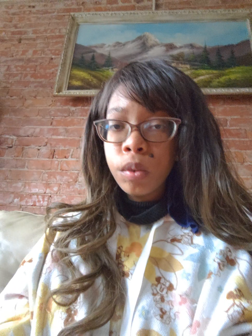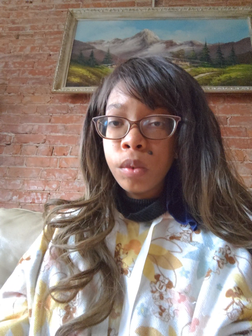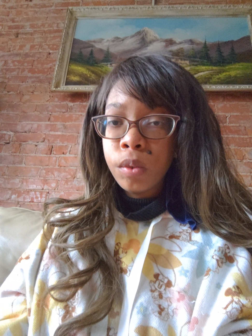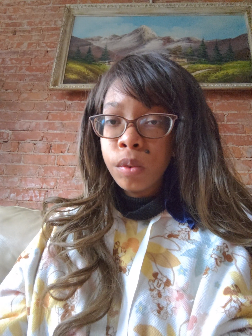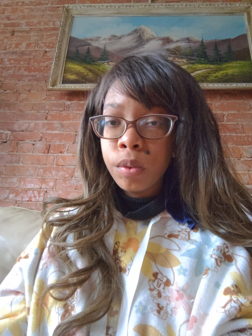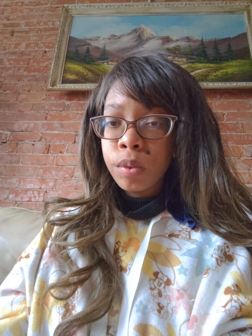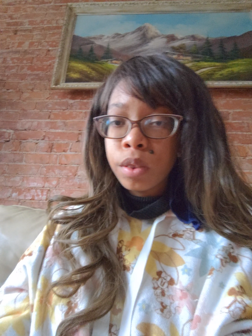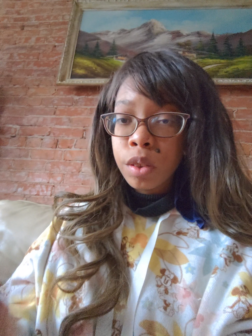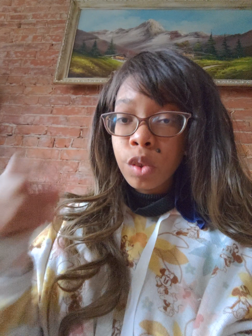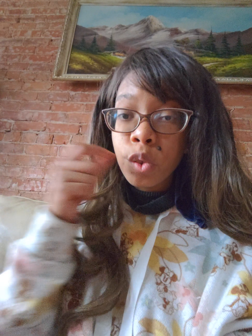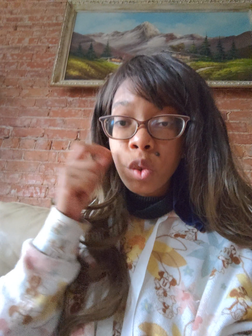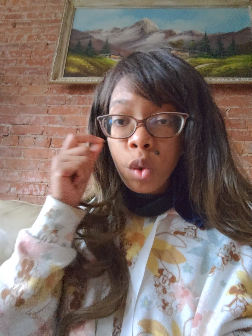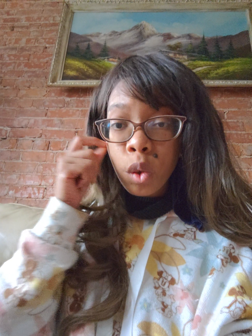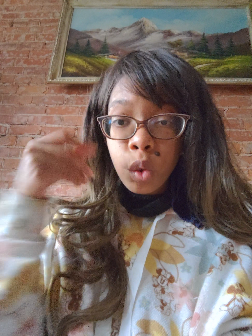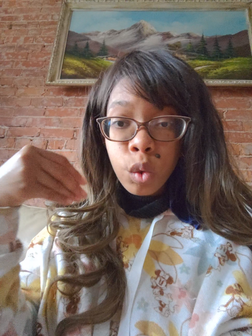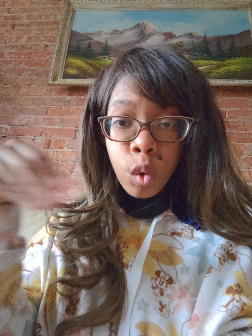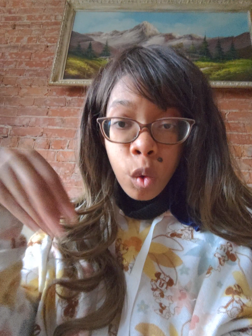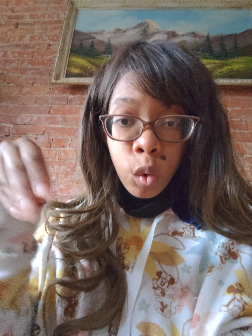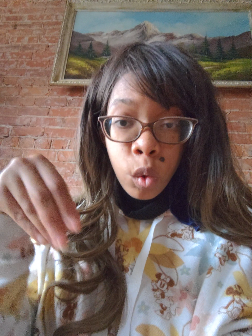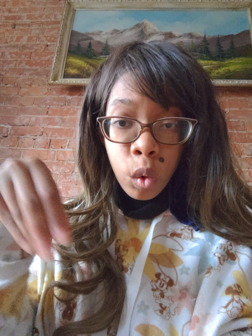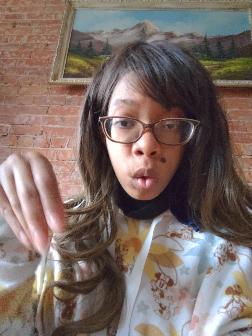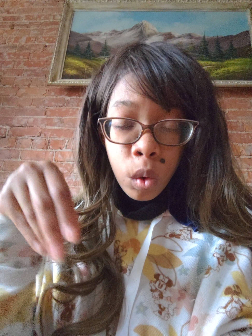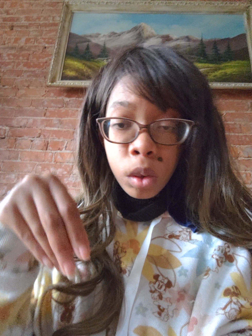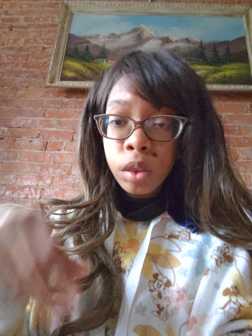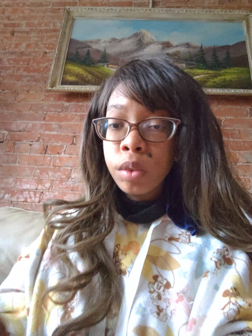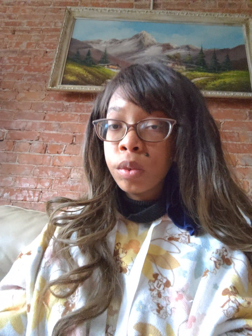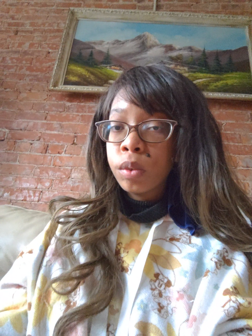store